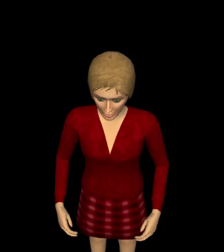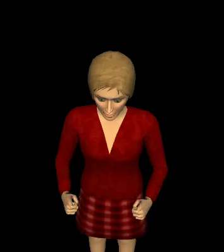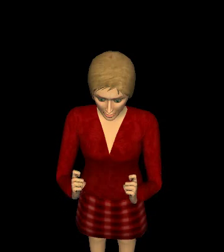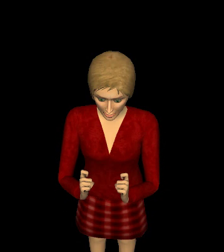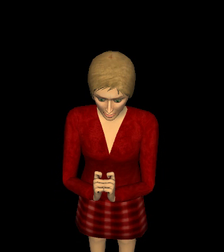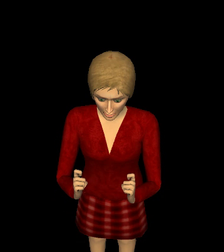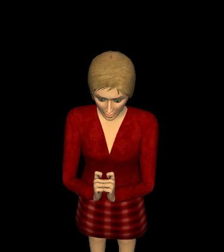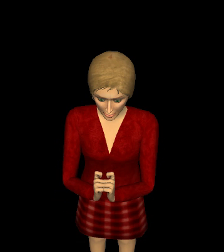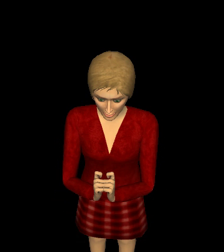كهربائي